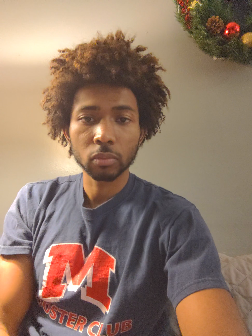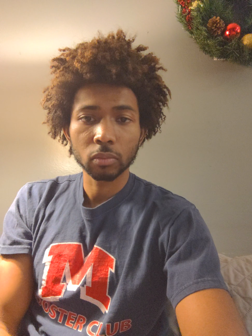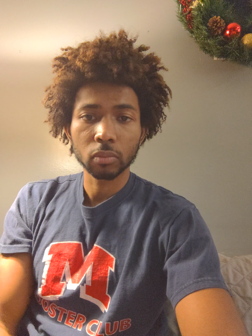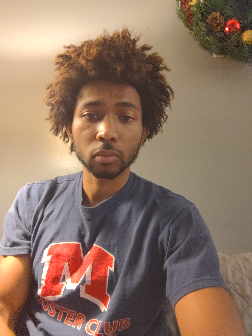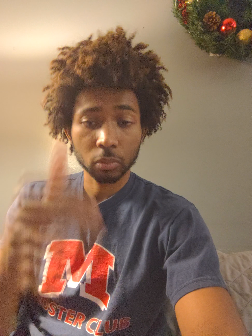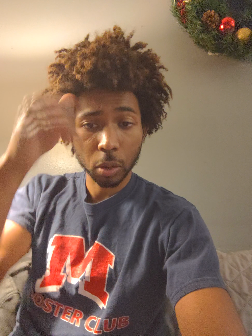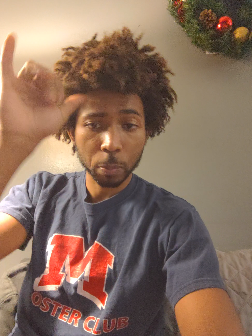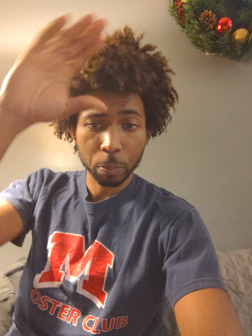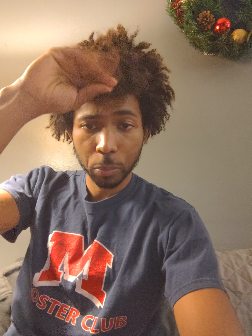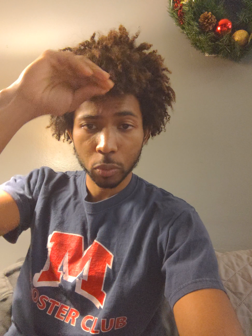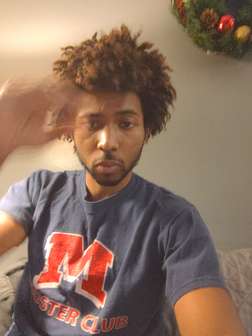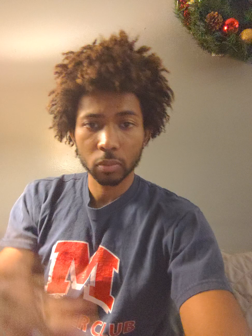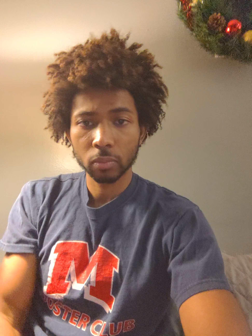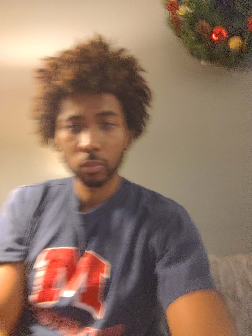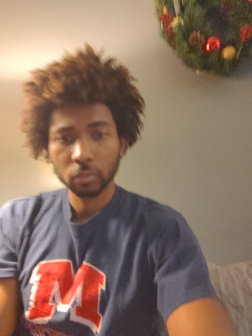cowboy